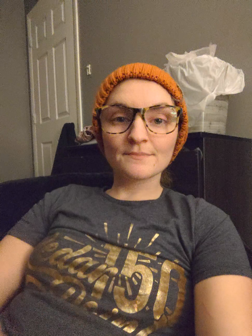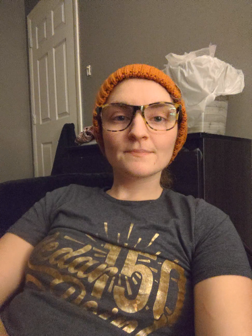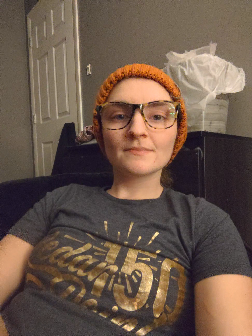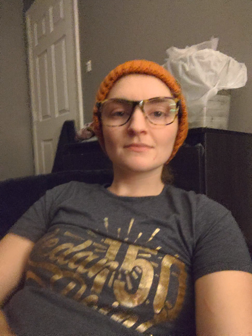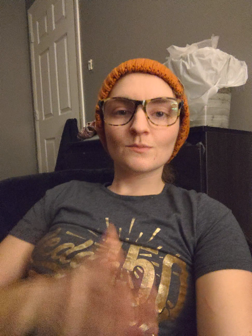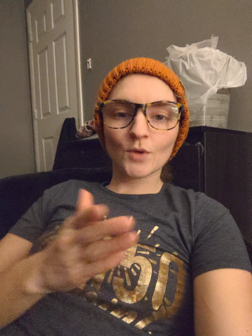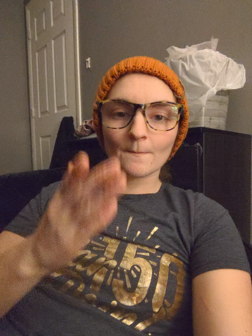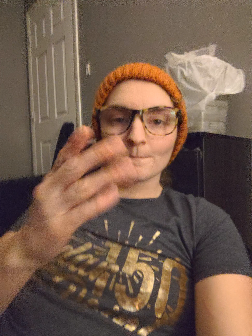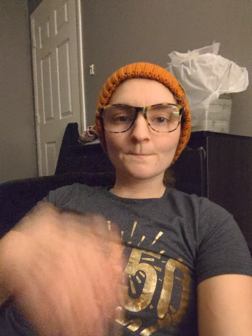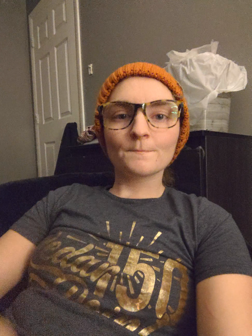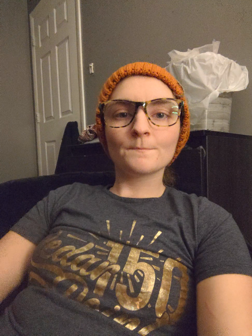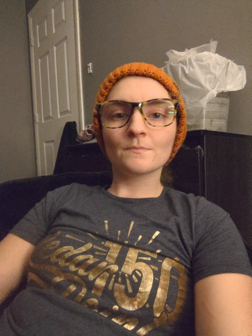boat